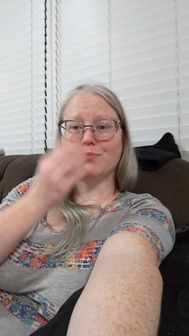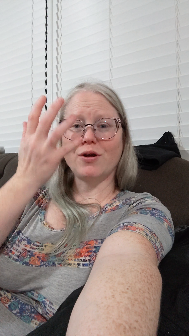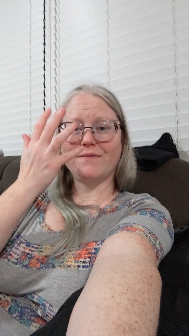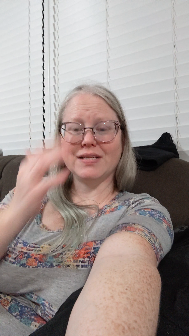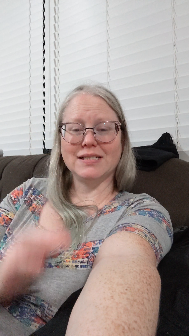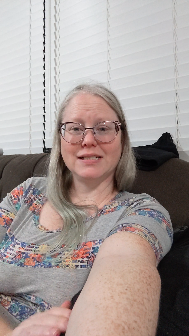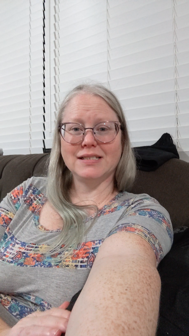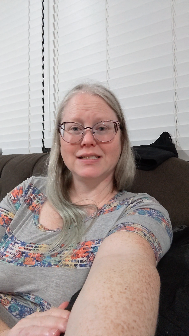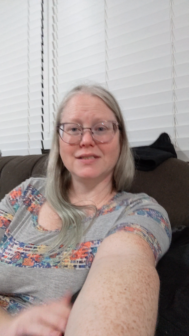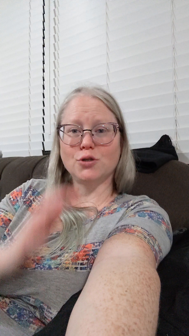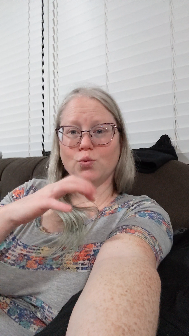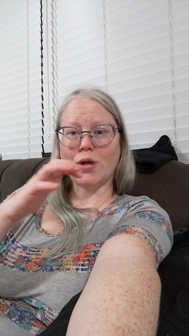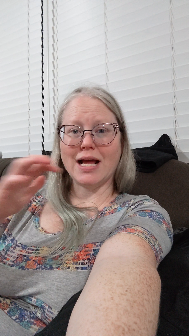grapes